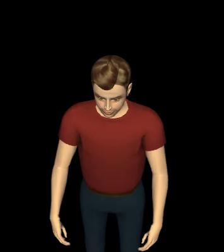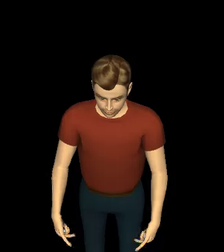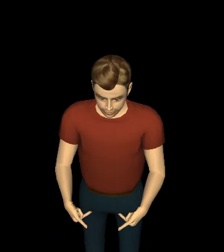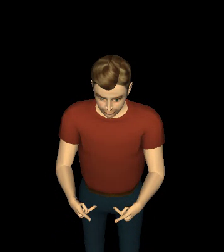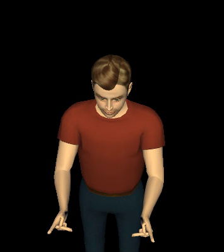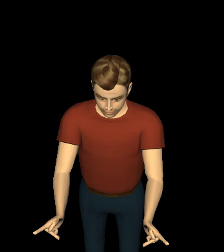عام